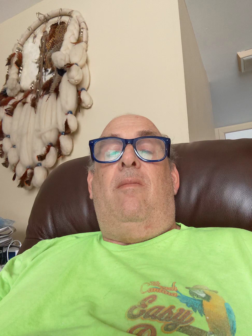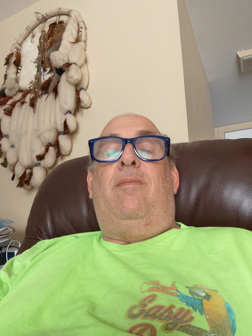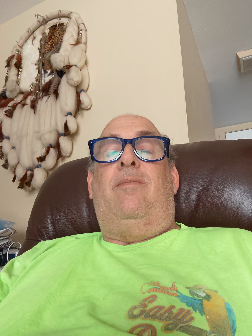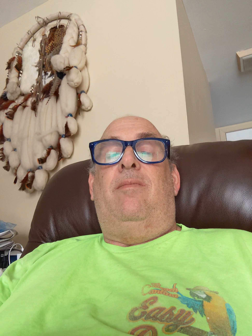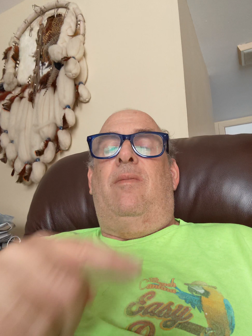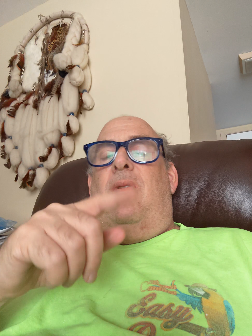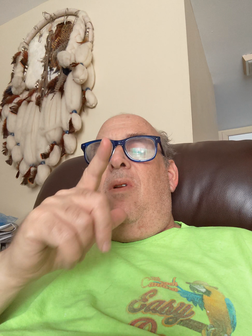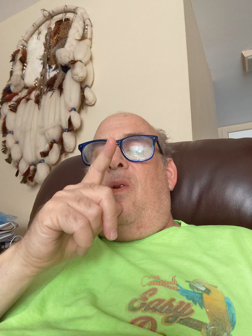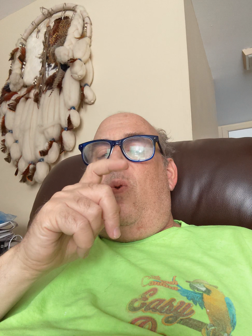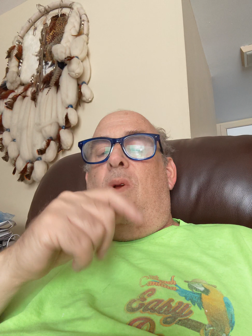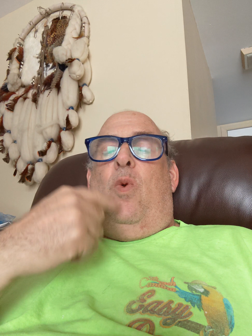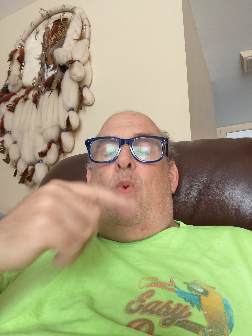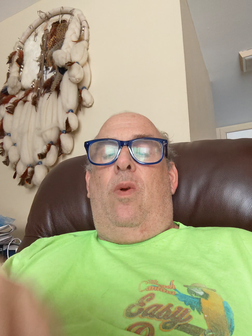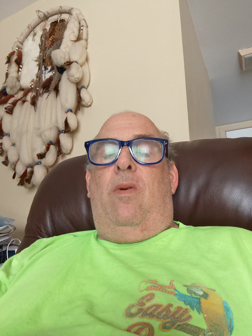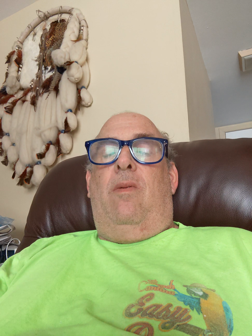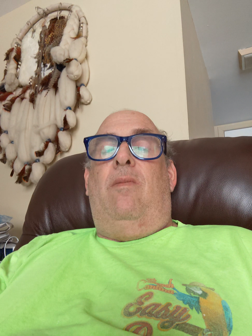who